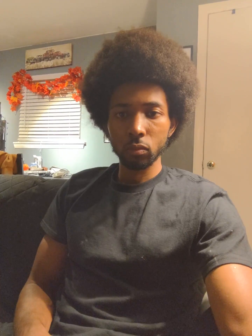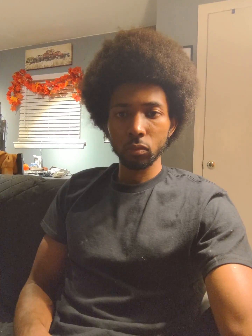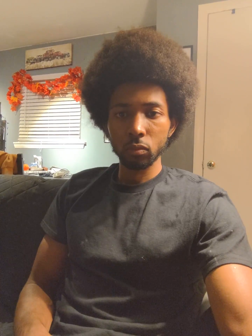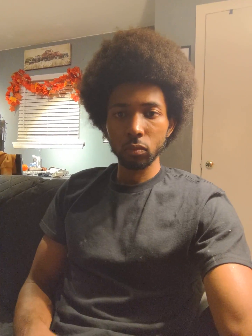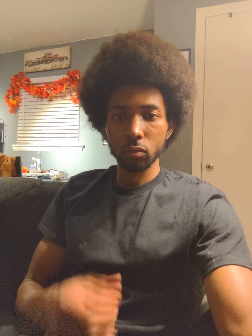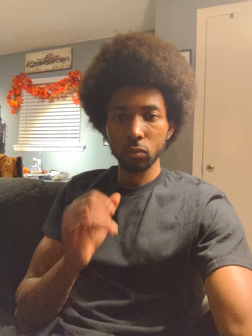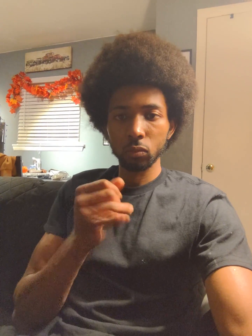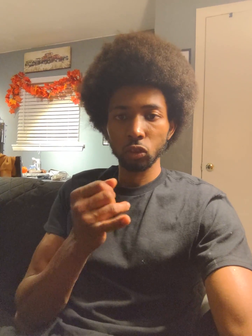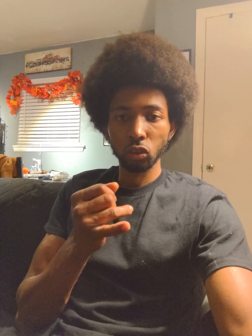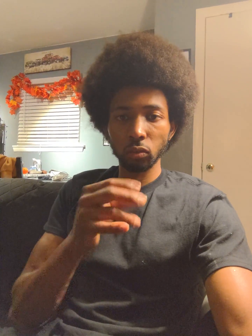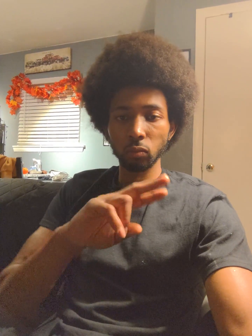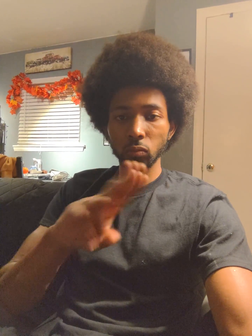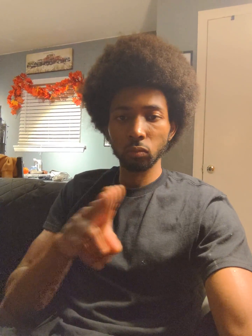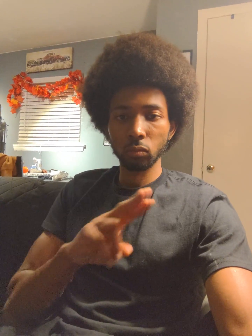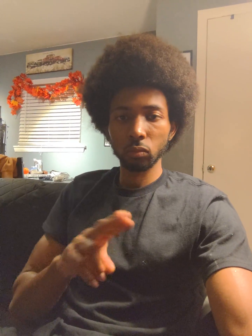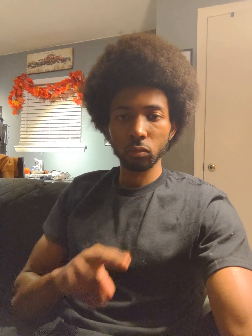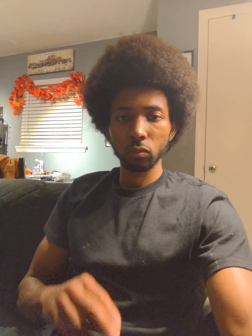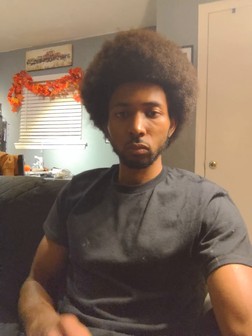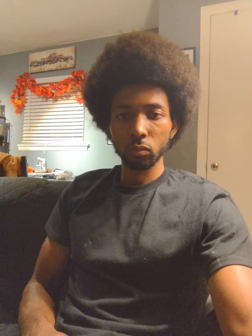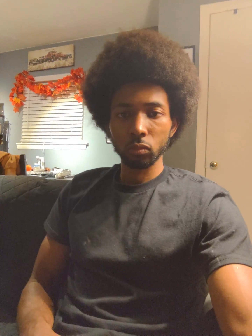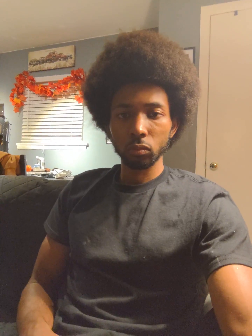jelly